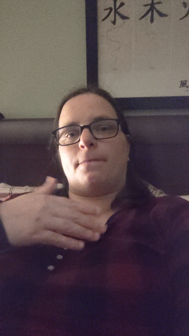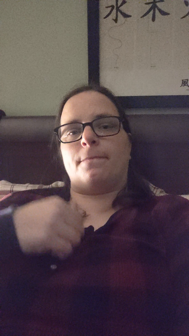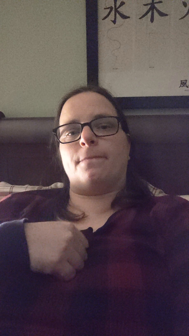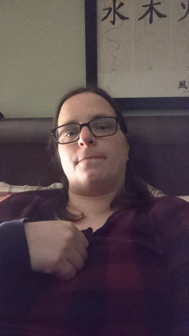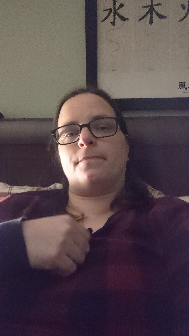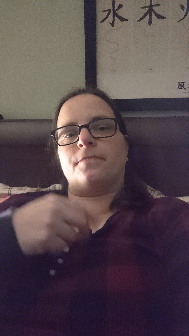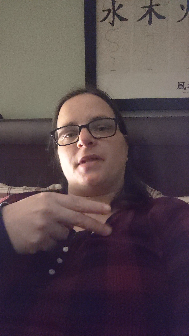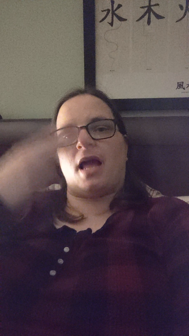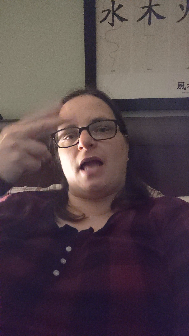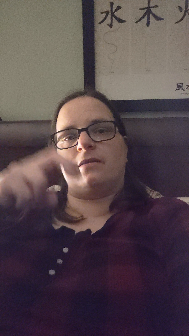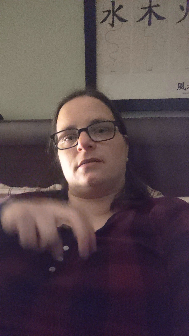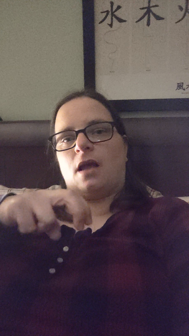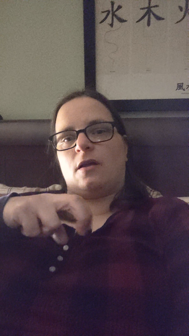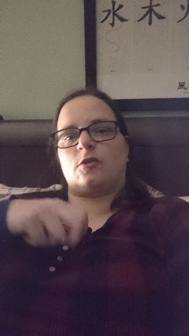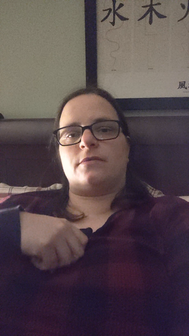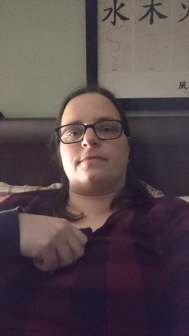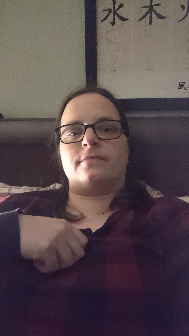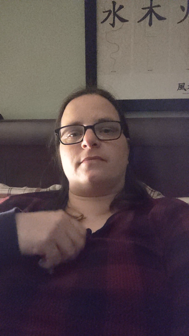high chair